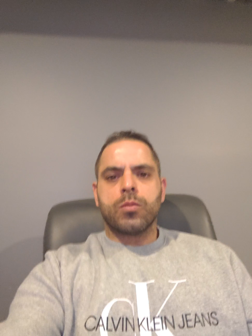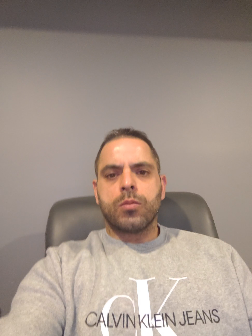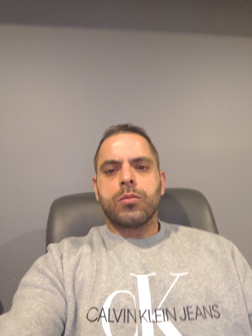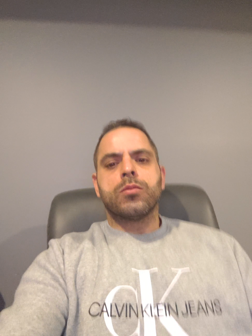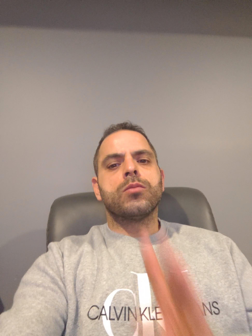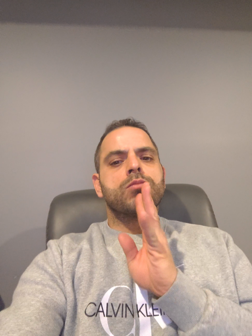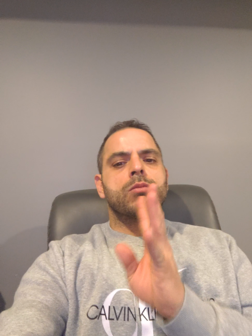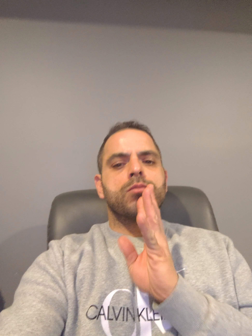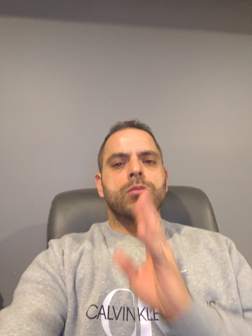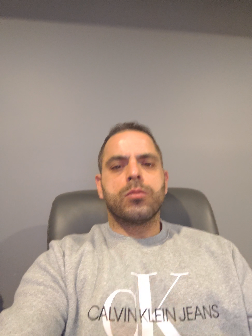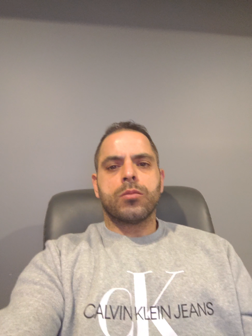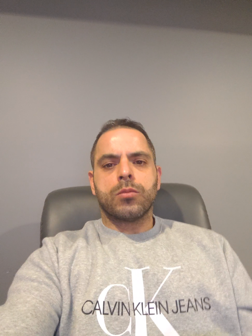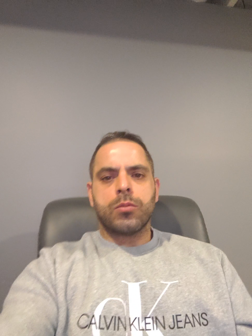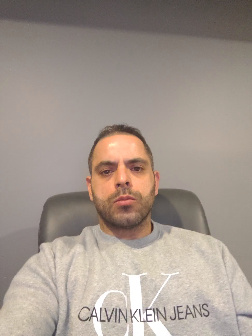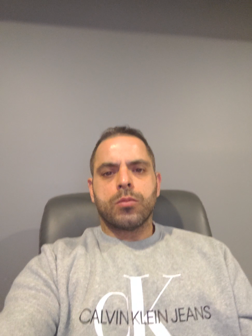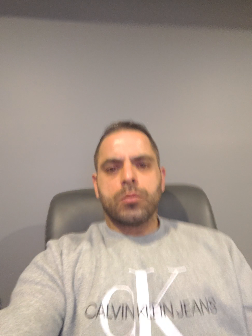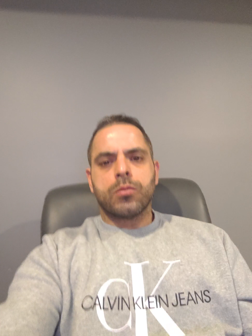talk